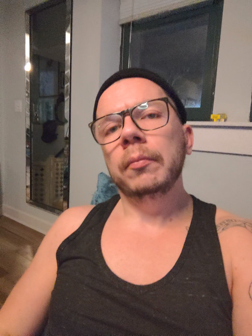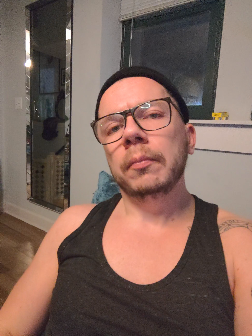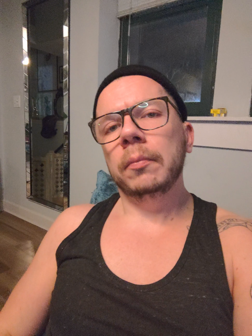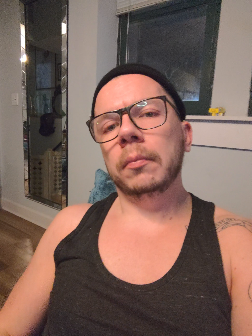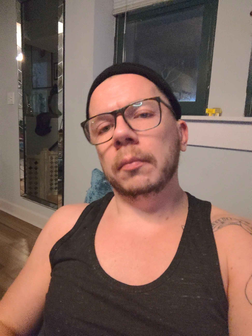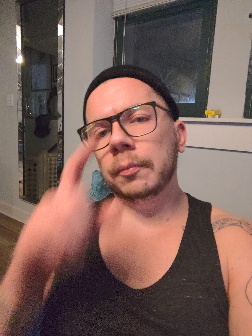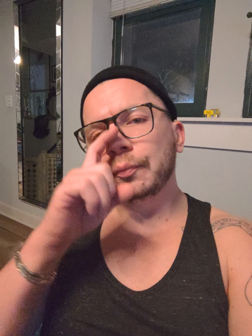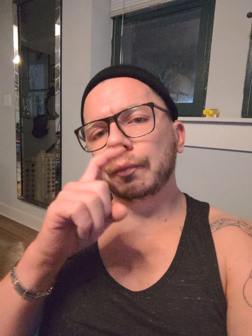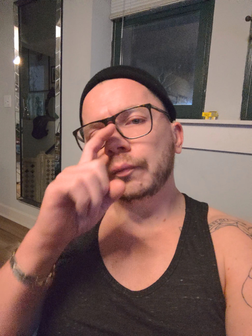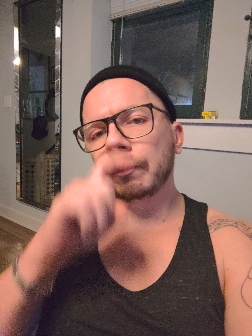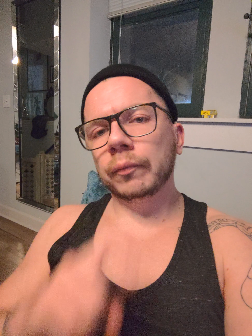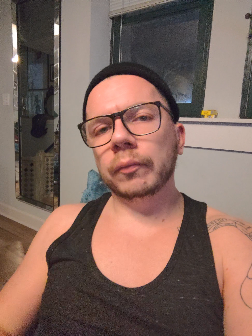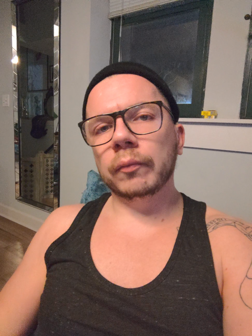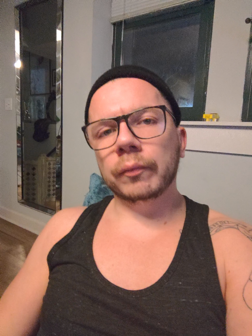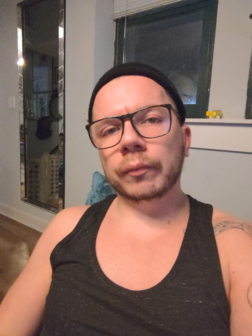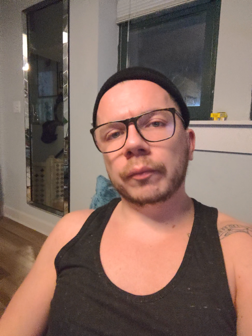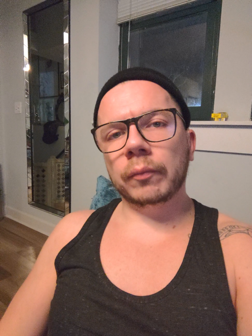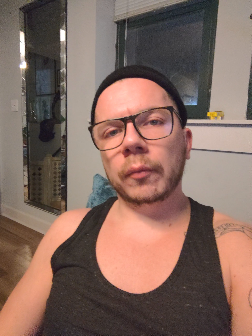doll